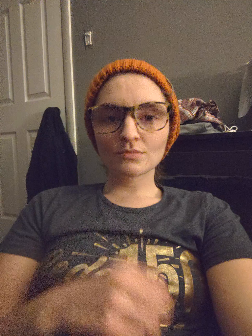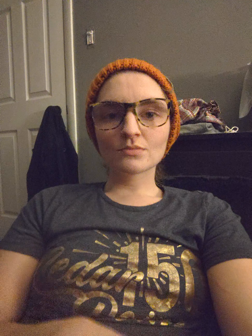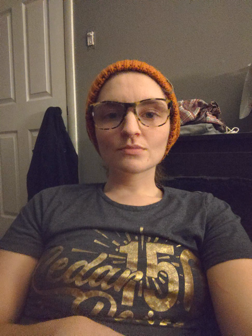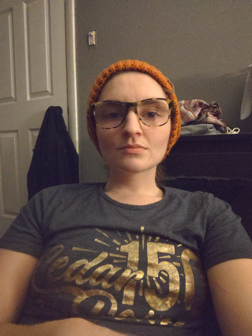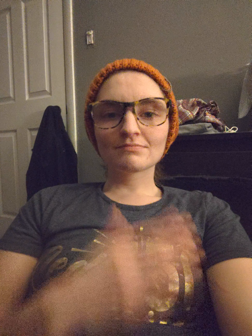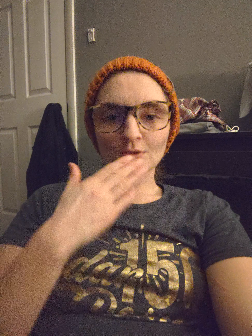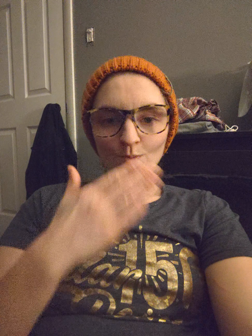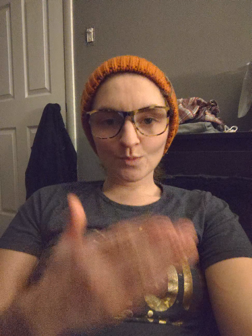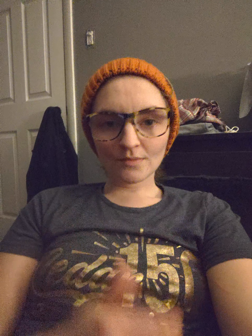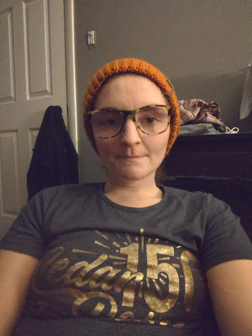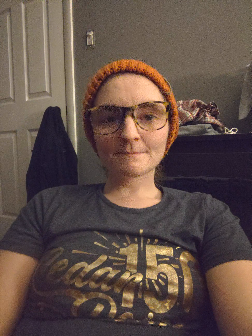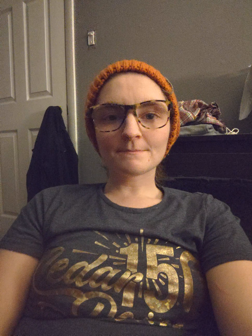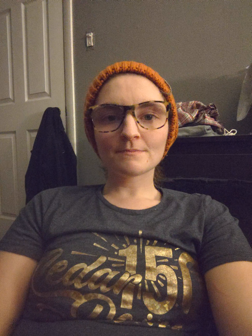thank you